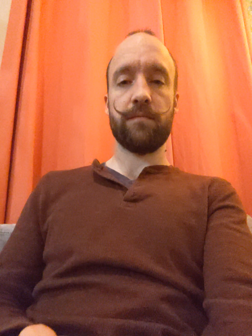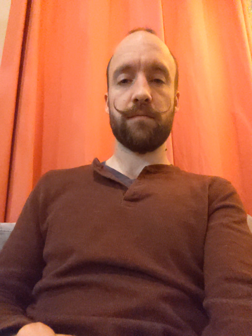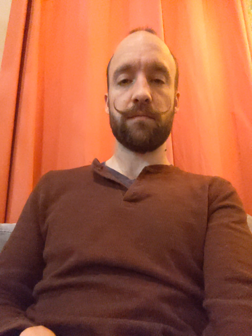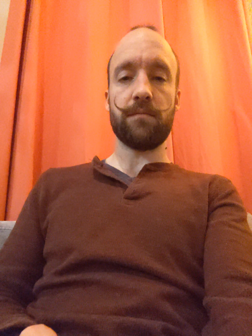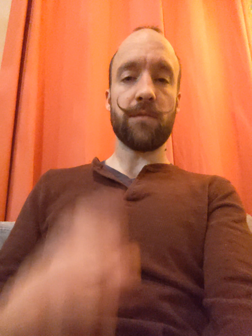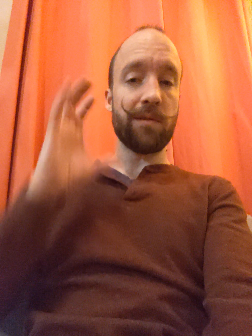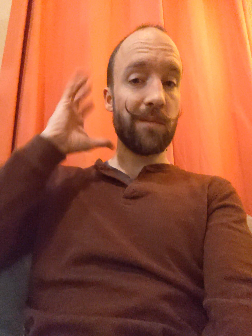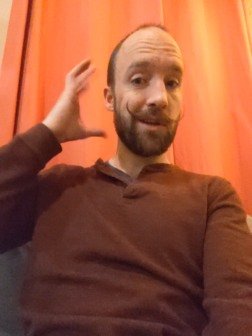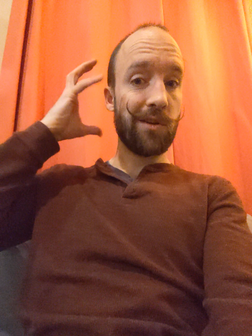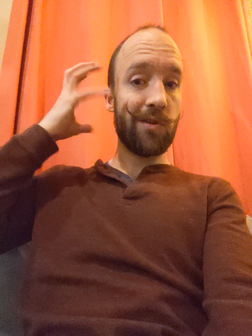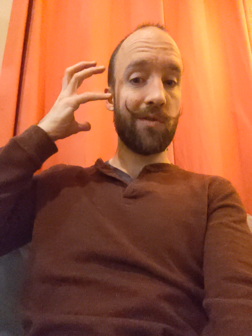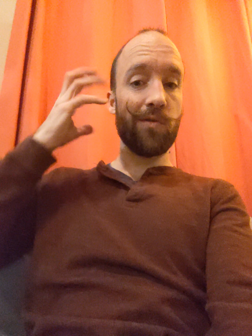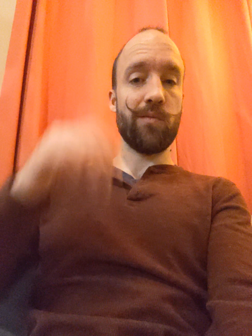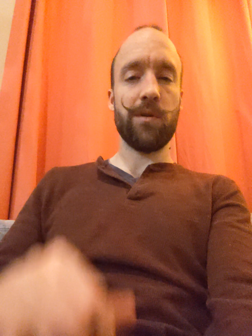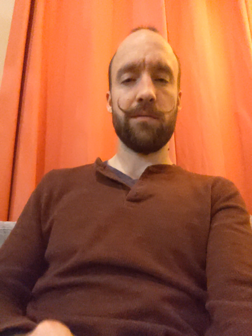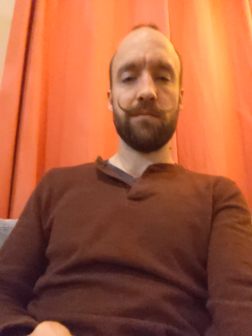radio